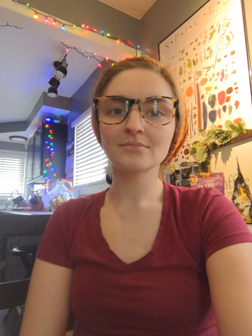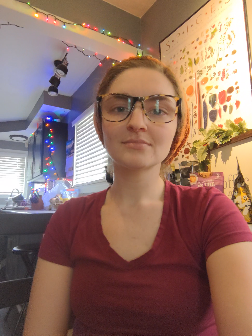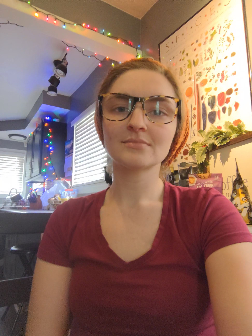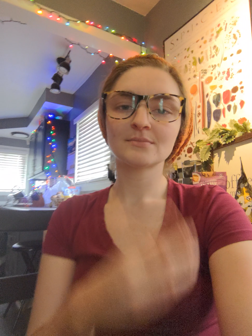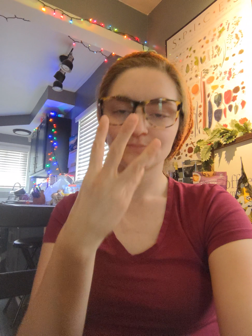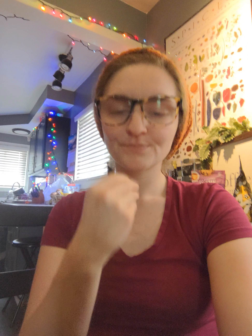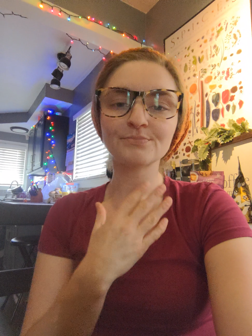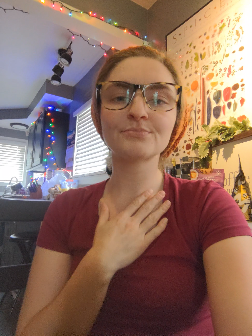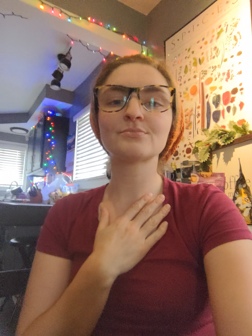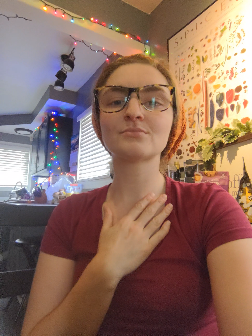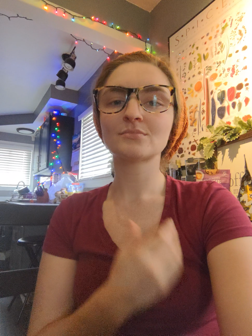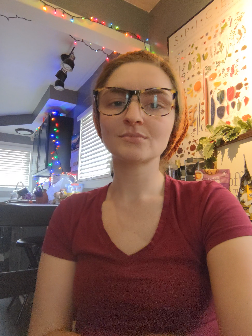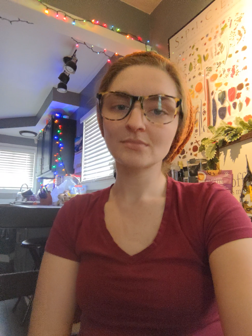nap